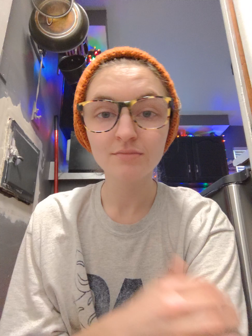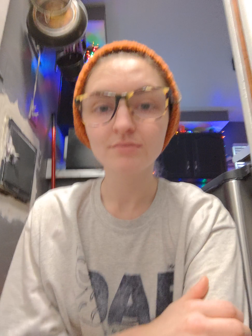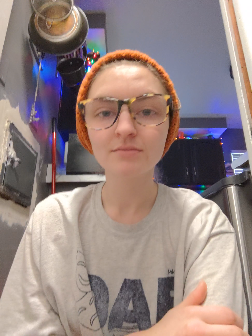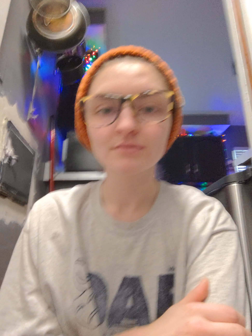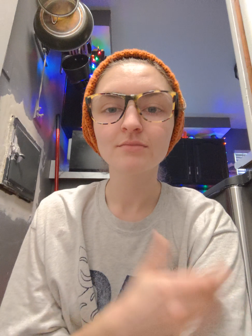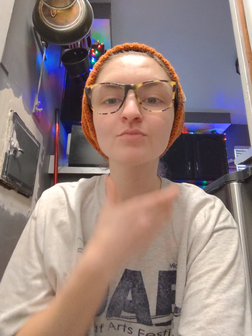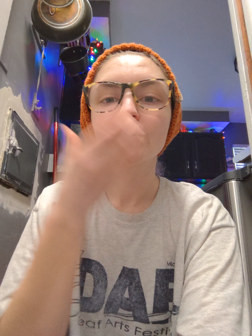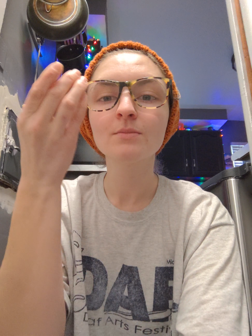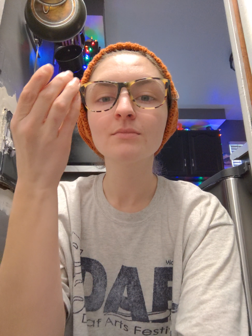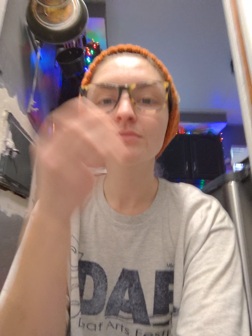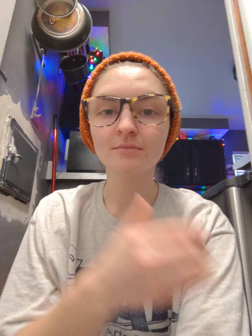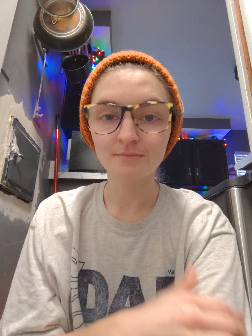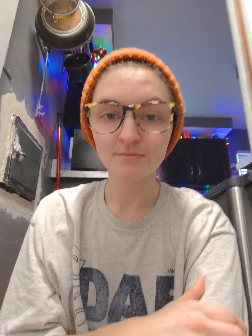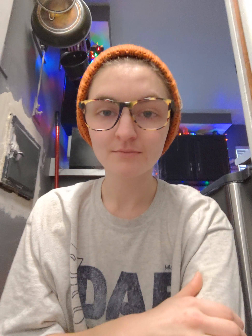giraffe